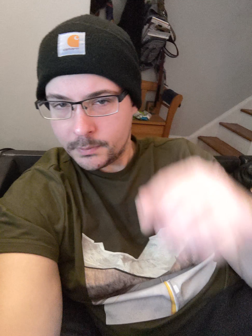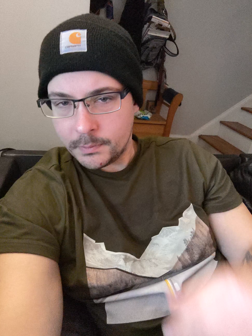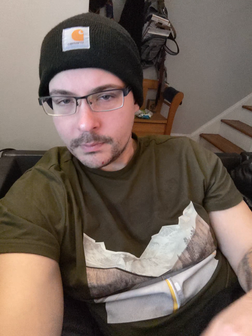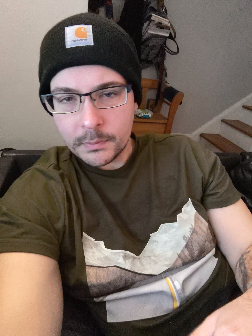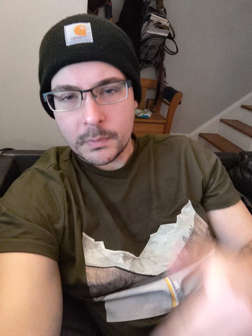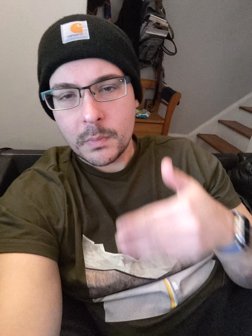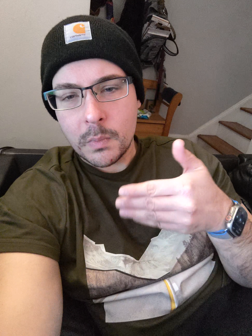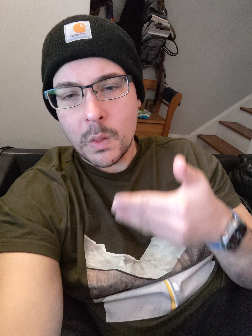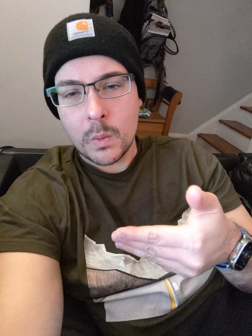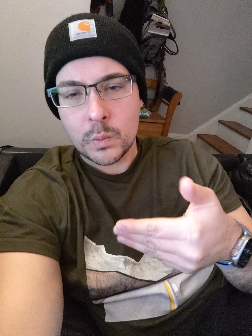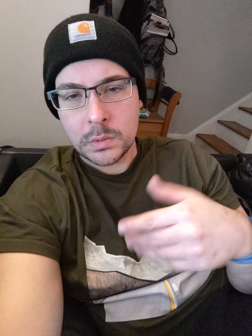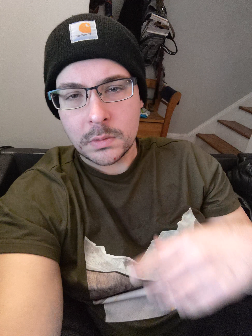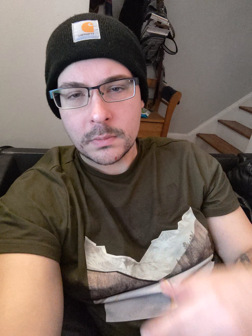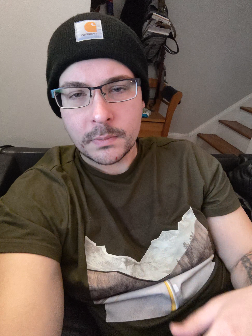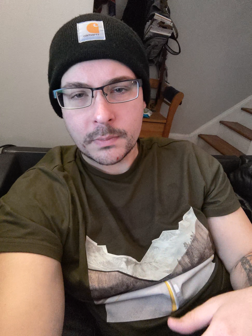close